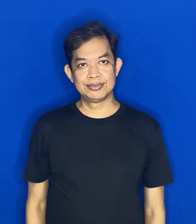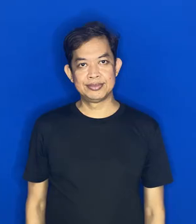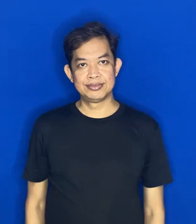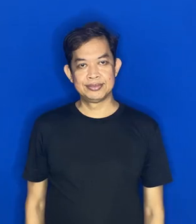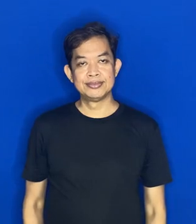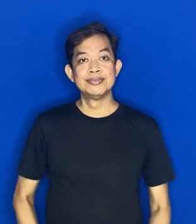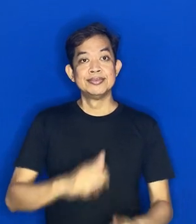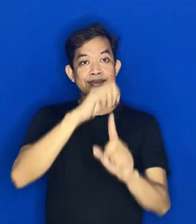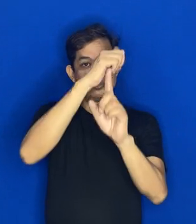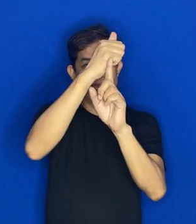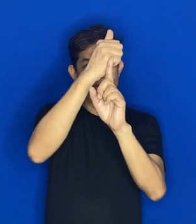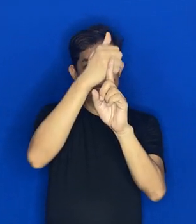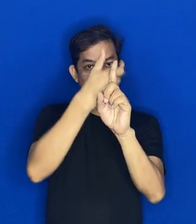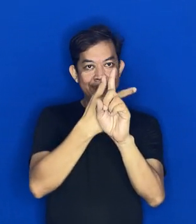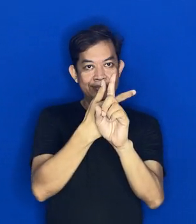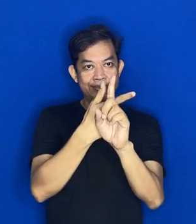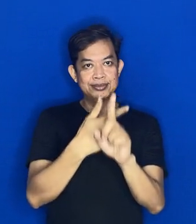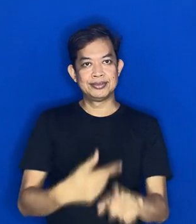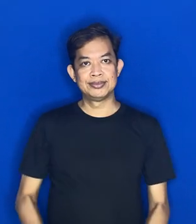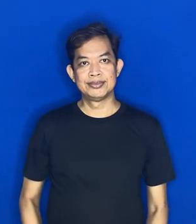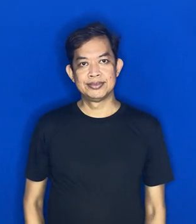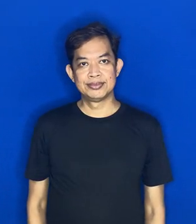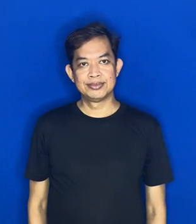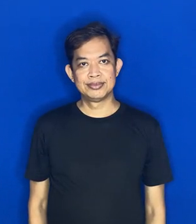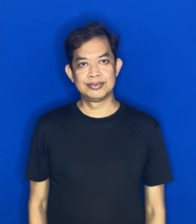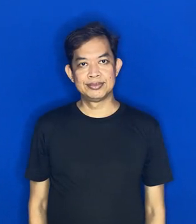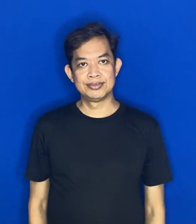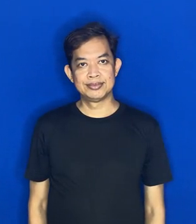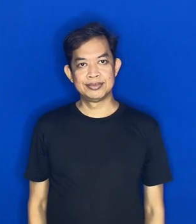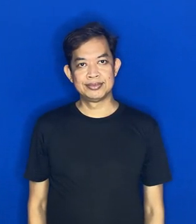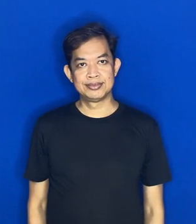august